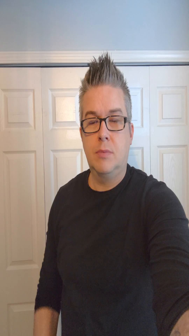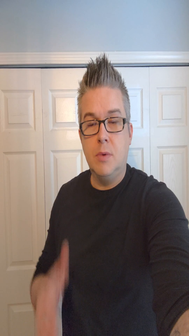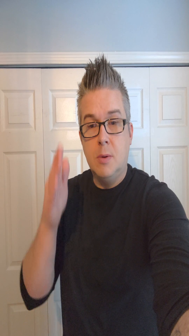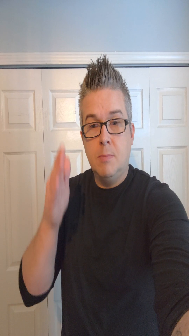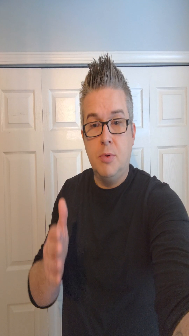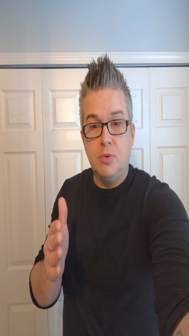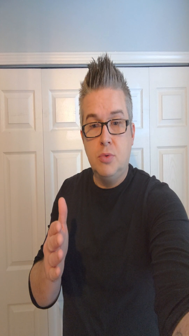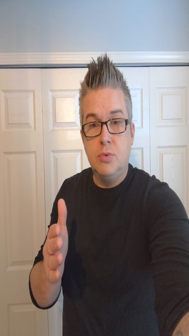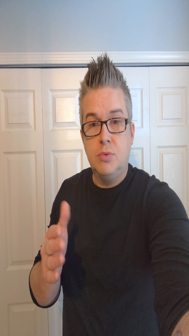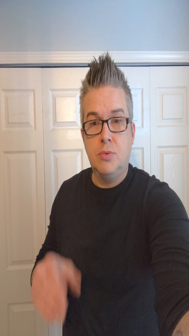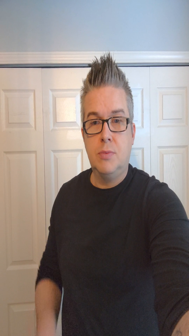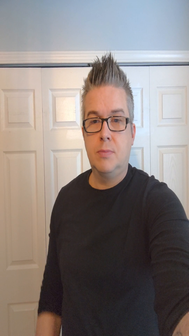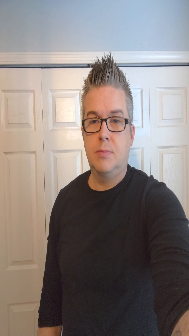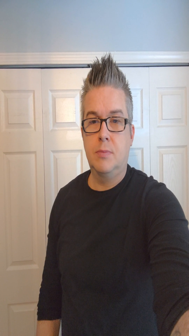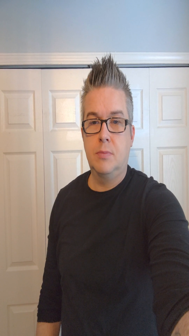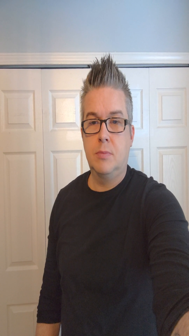person